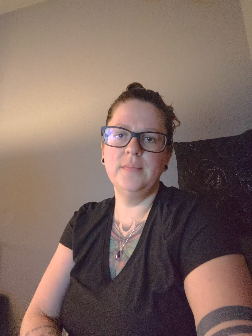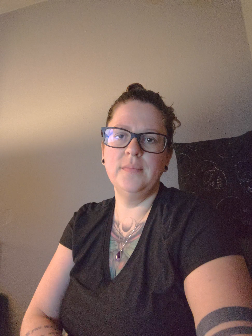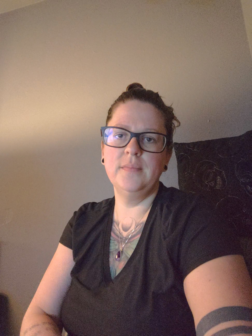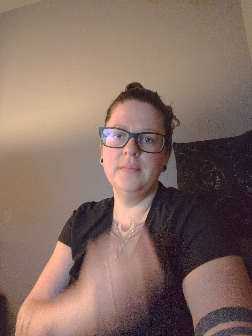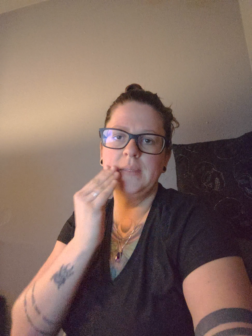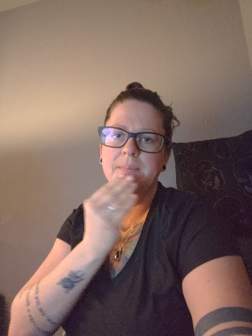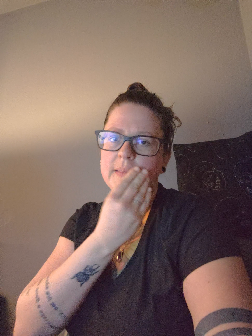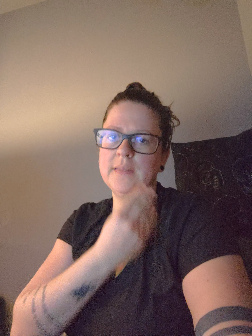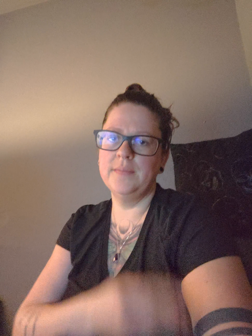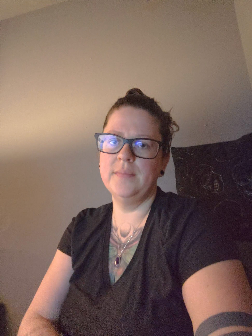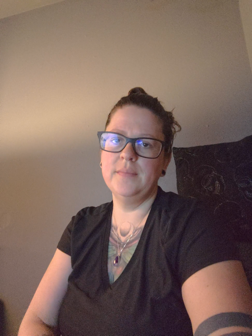napkin